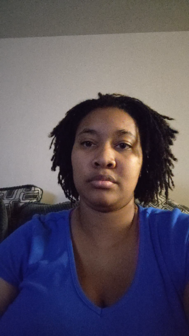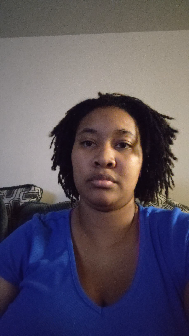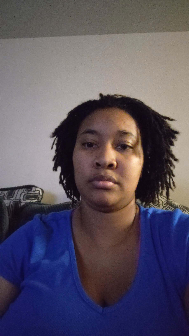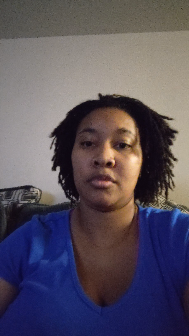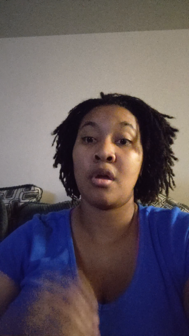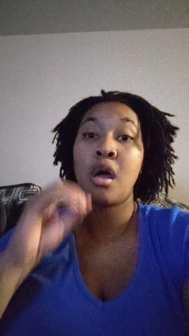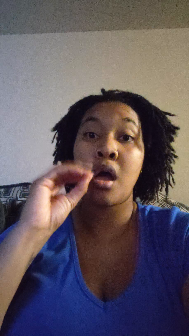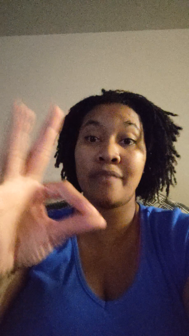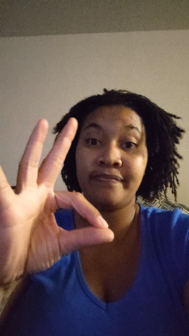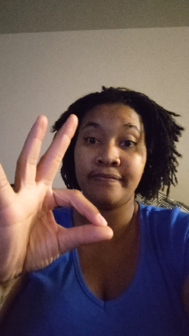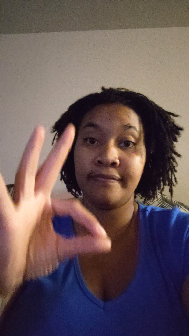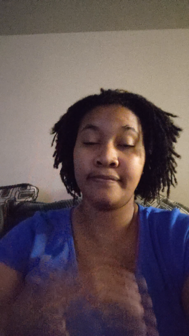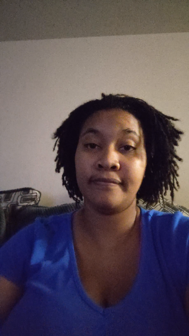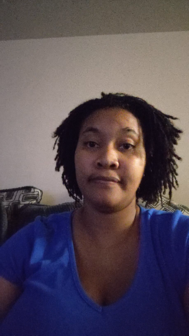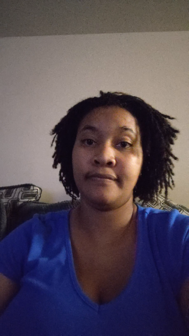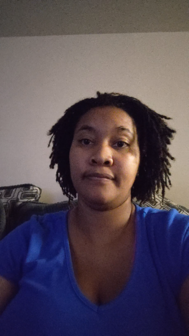off